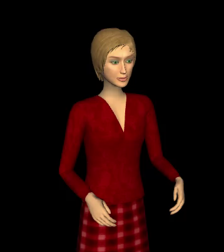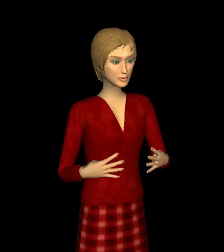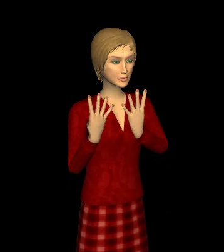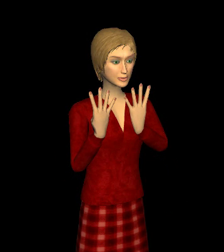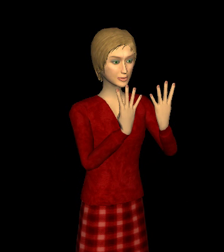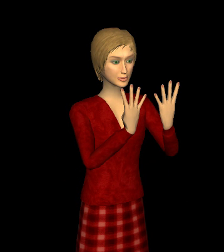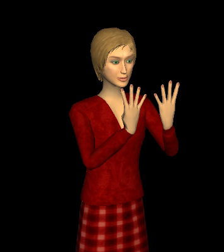عيد ميلاد